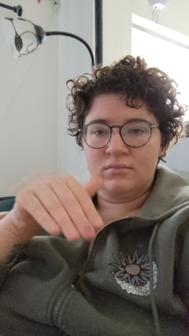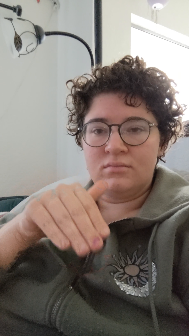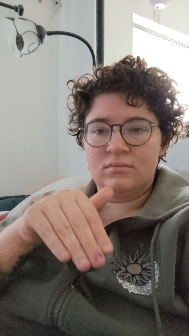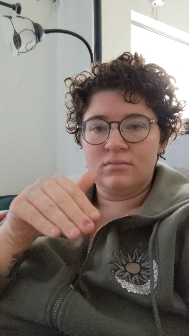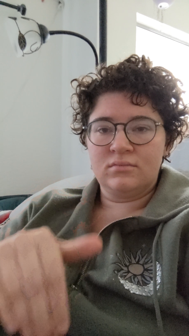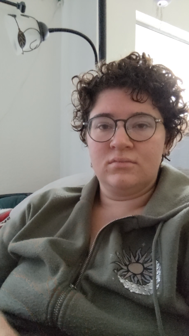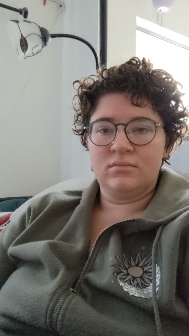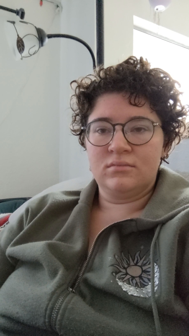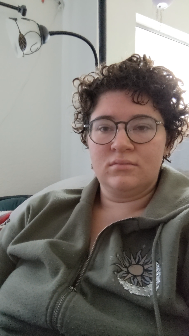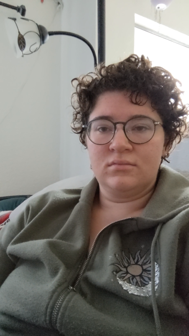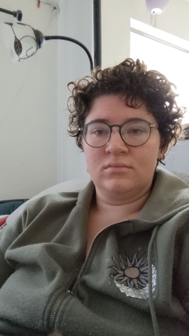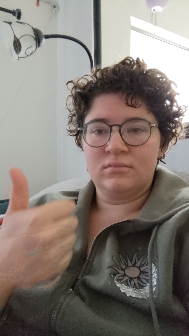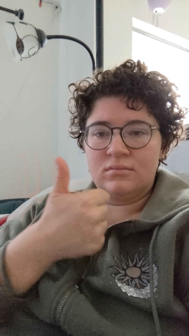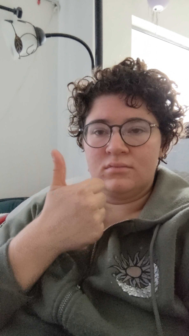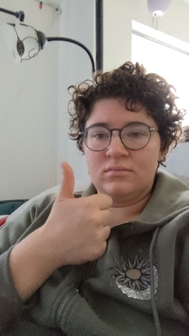game